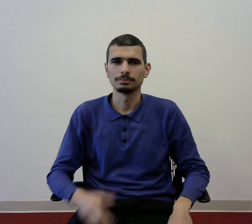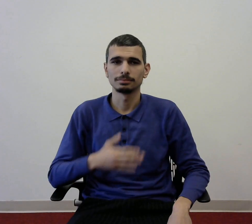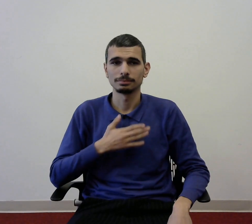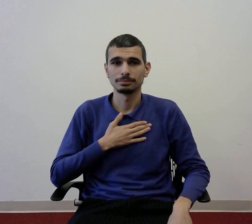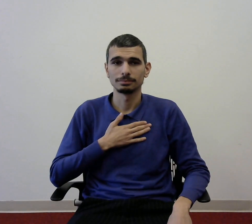mən